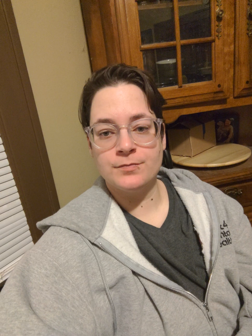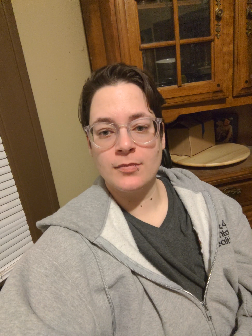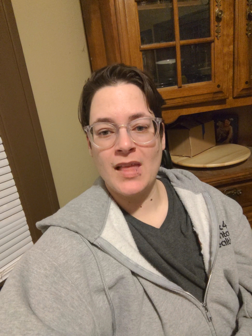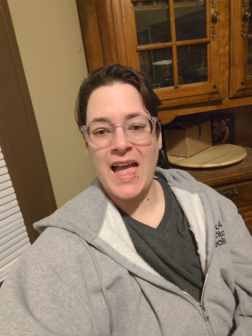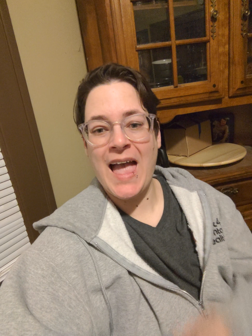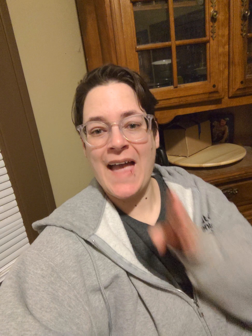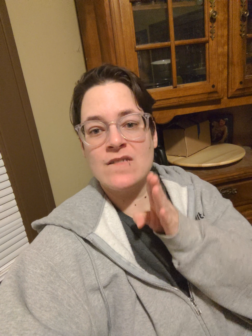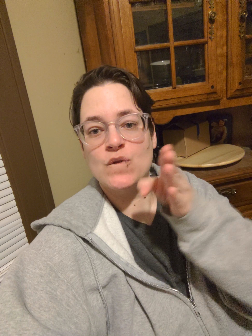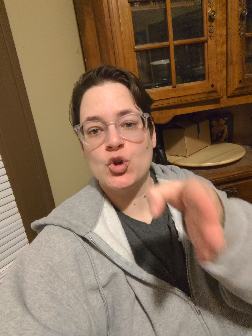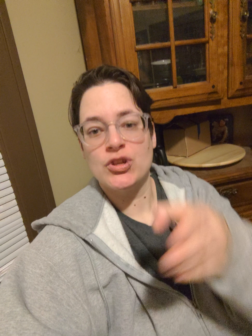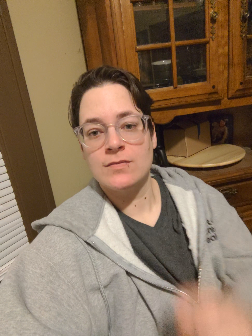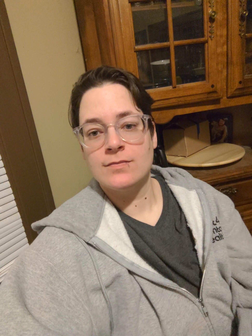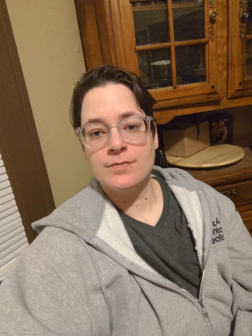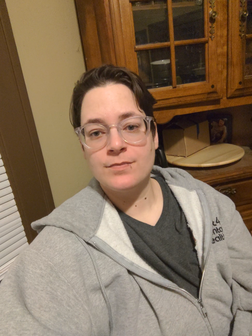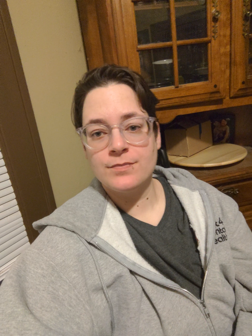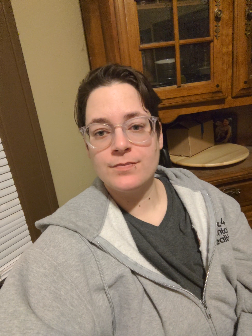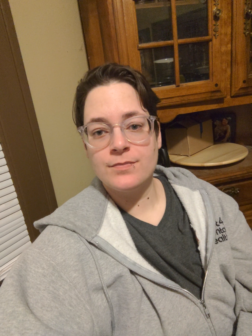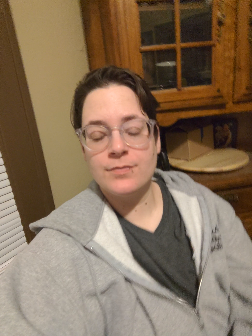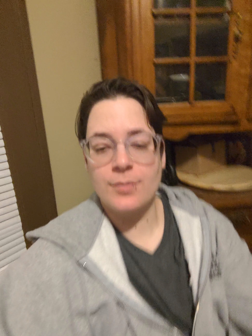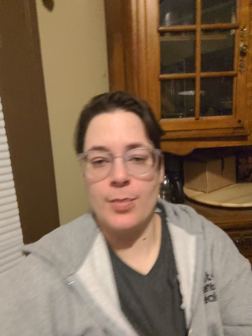after